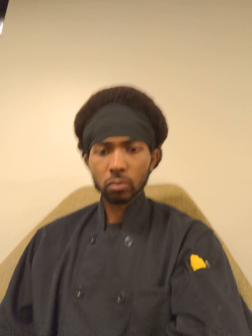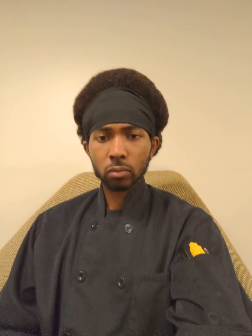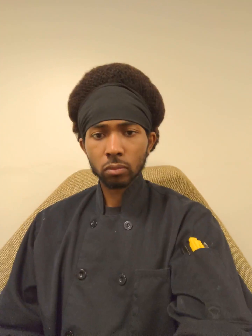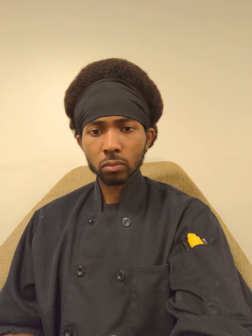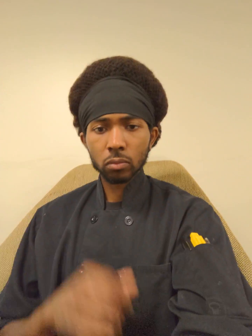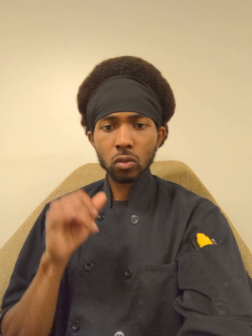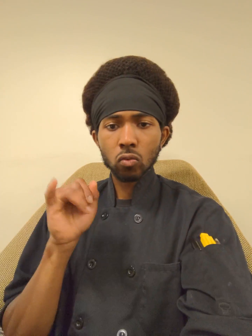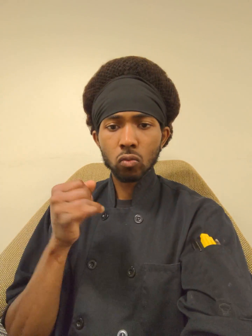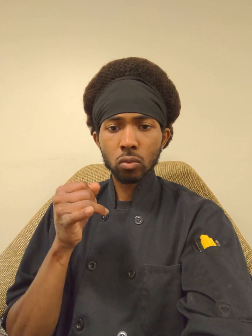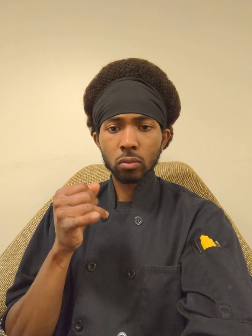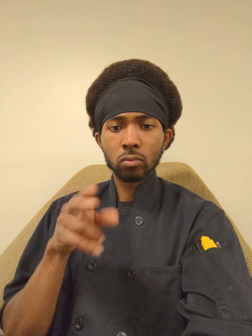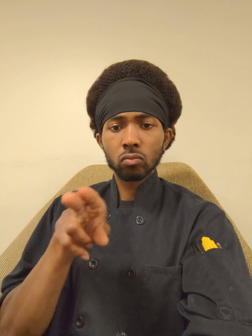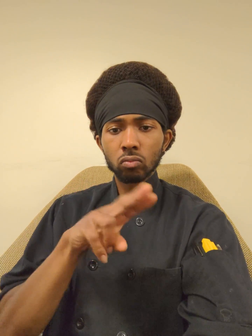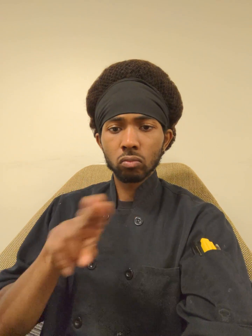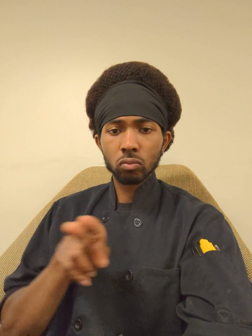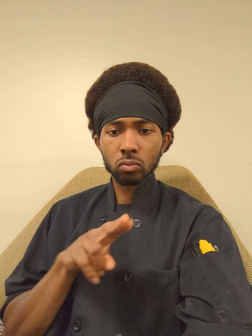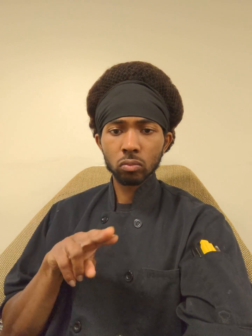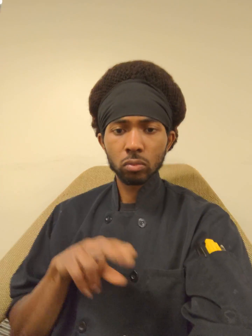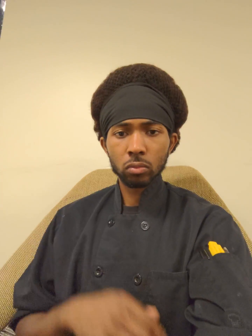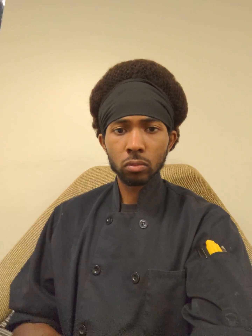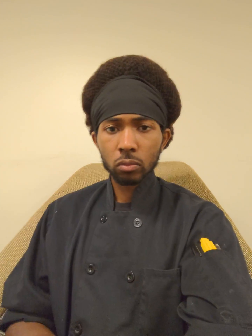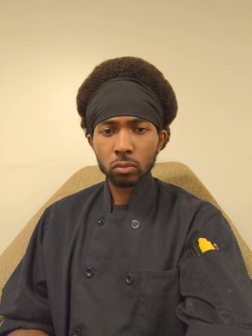jelly